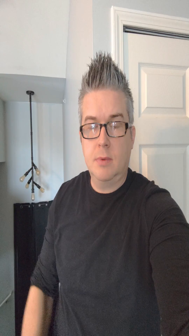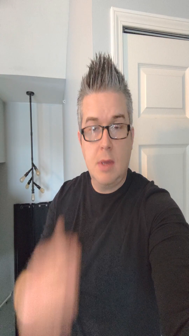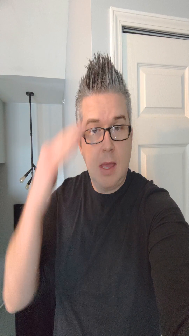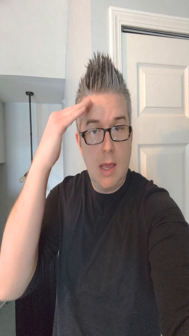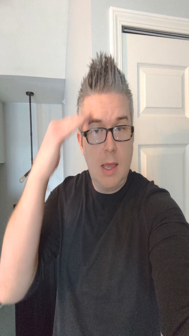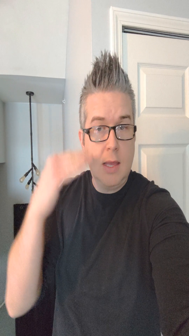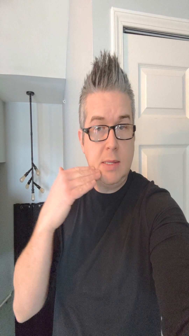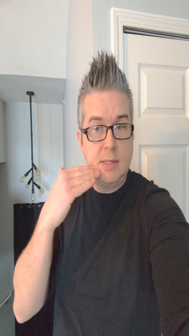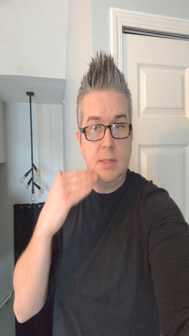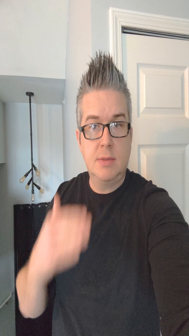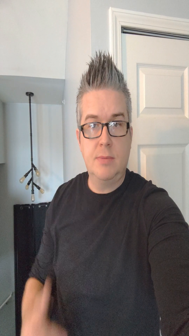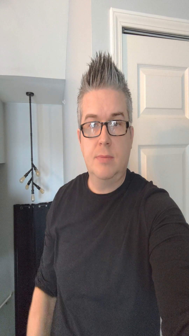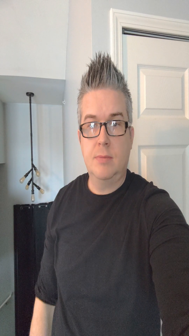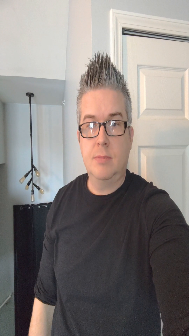head